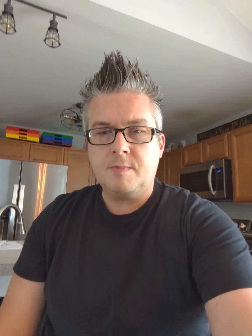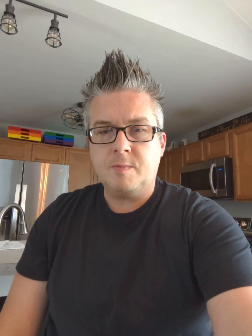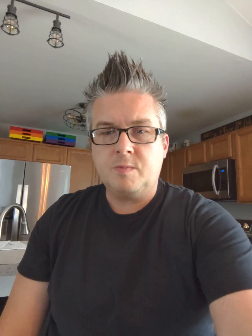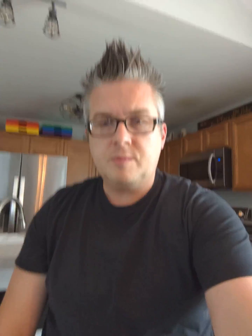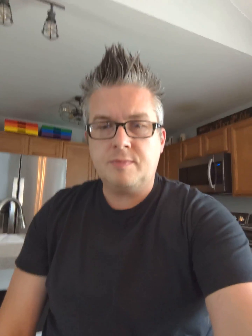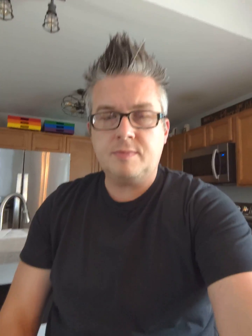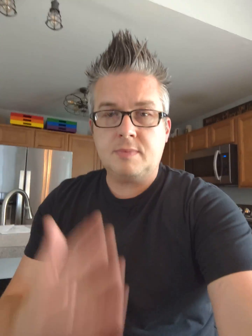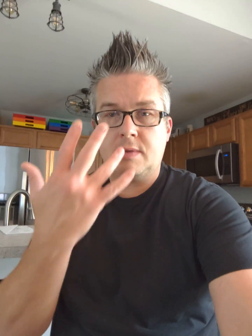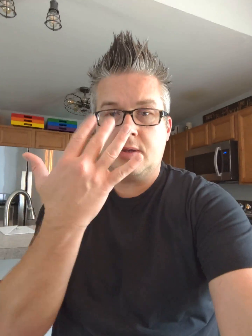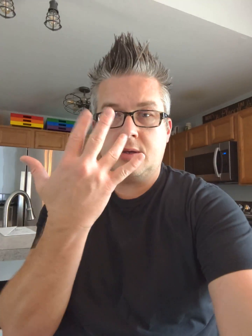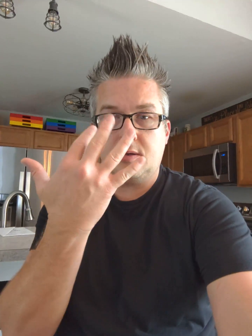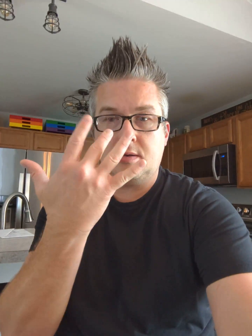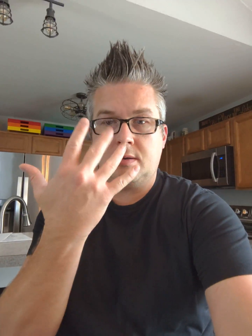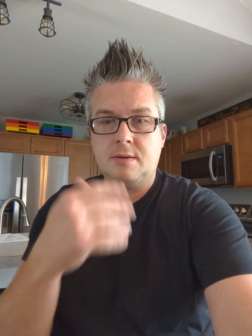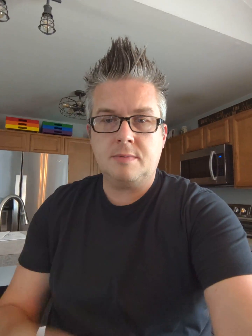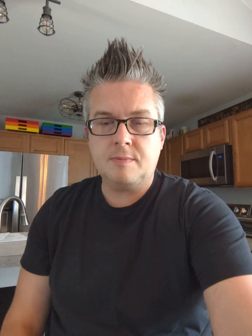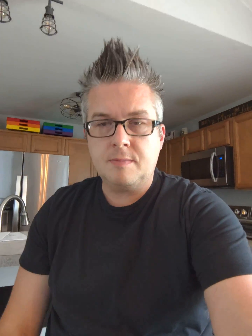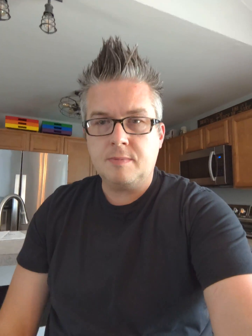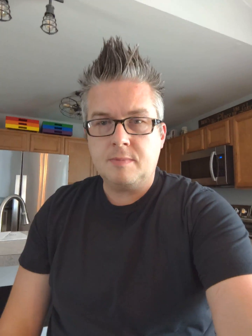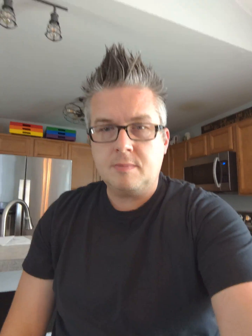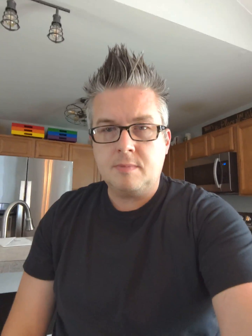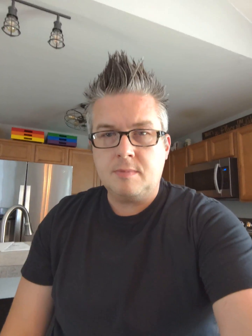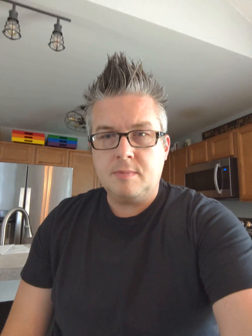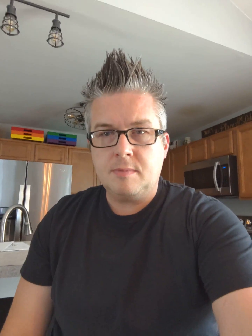hand